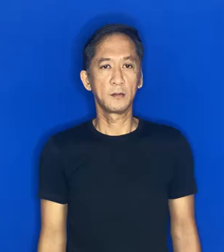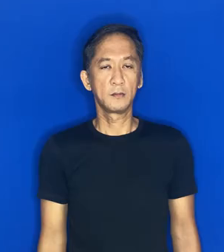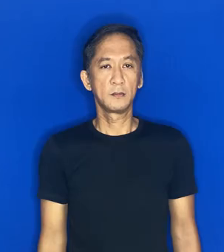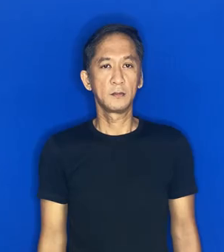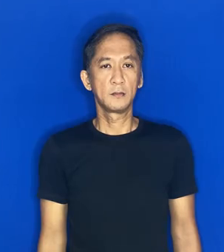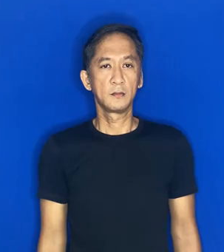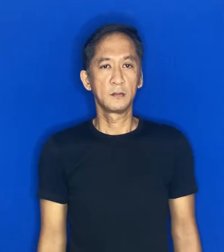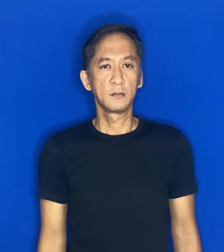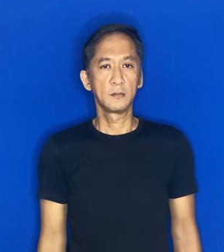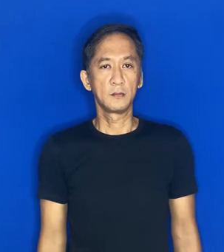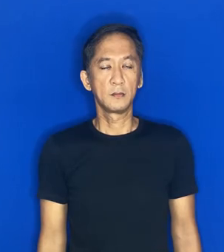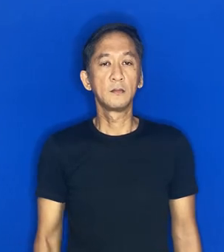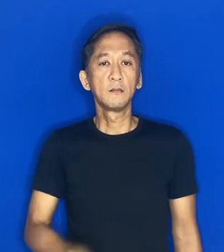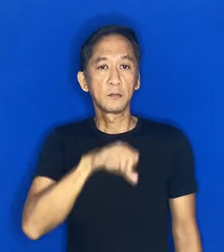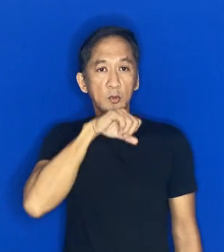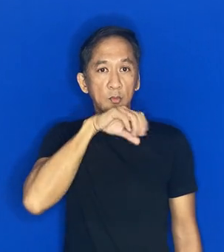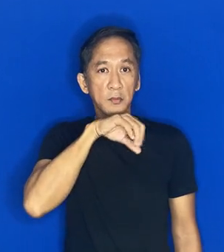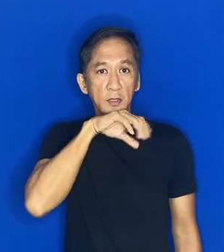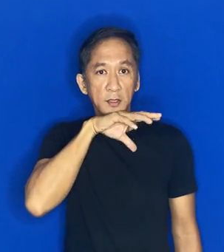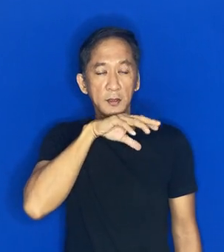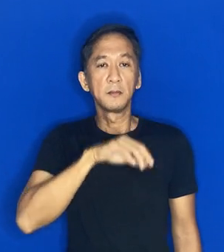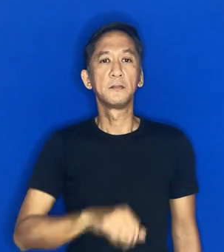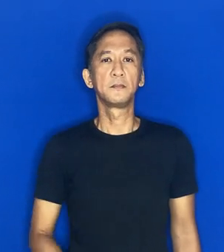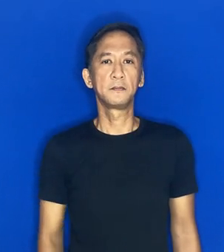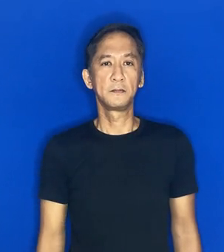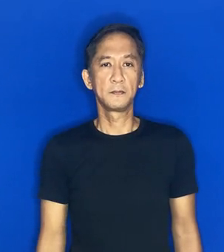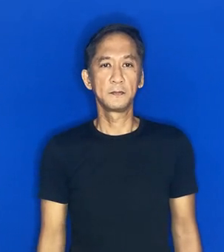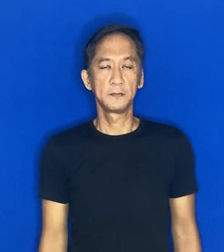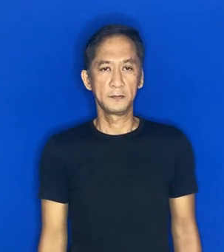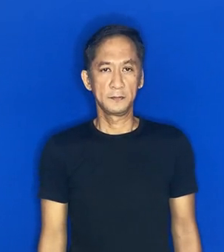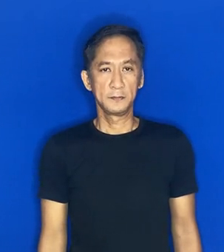grandmother